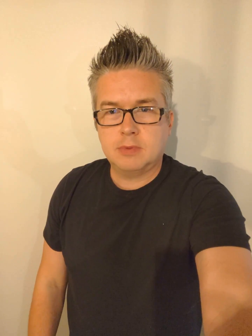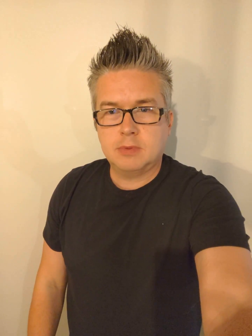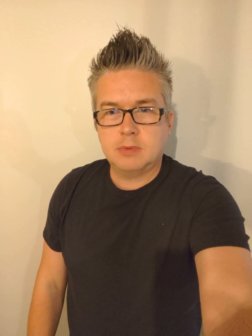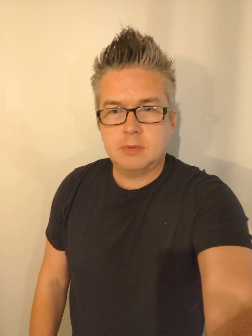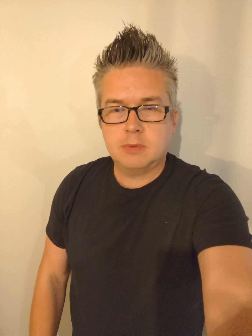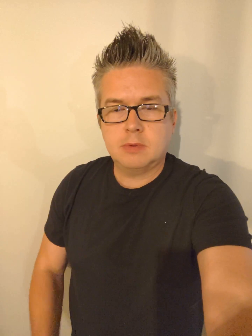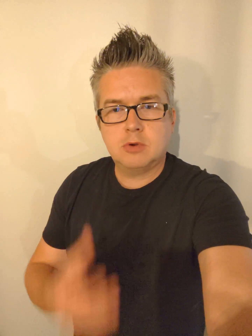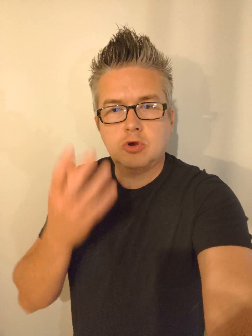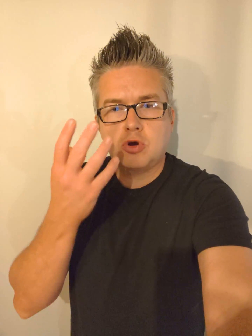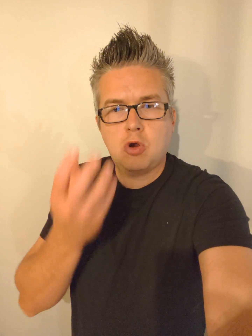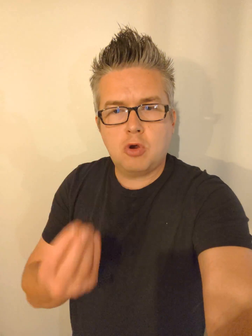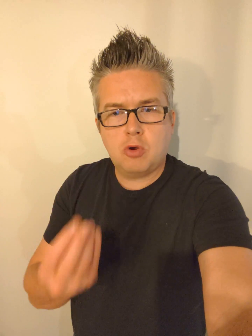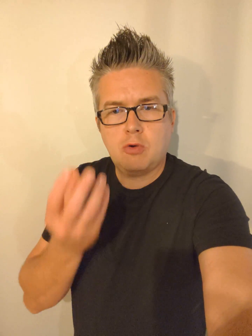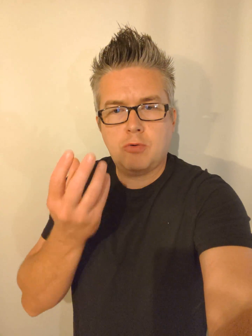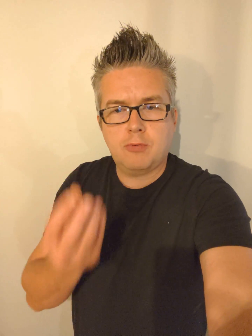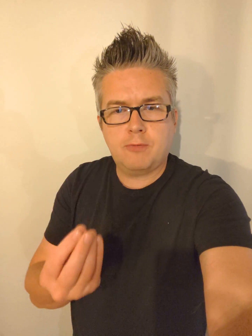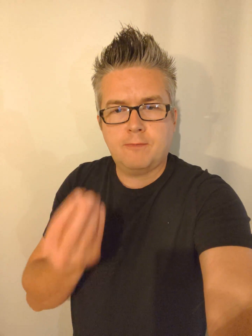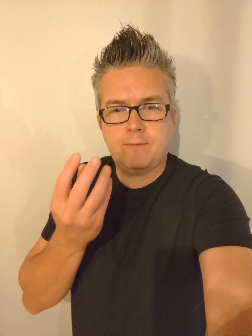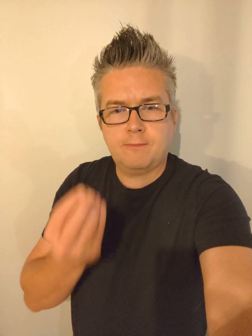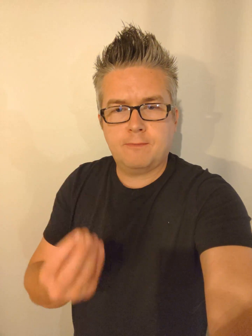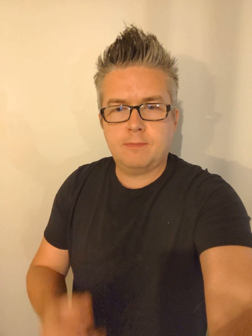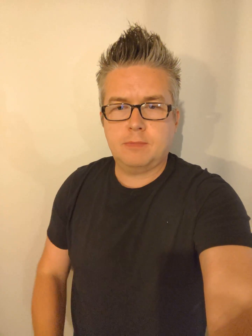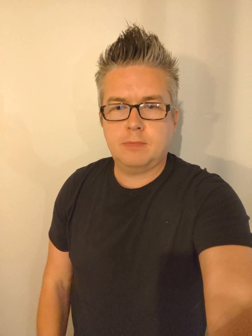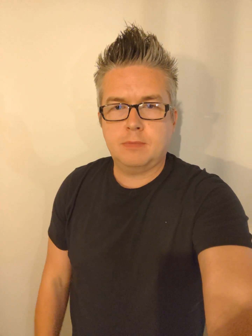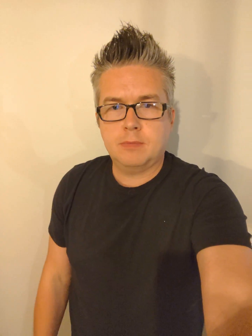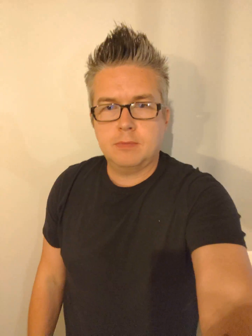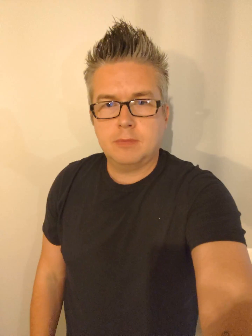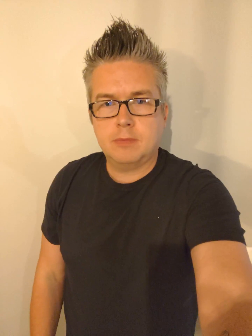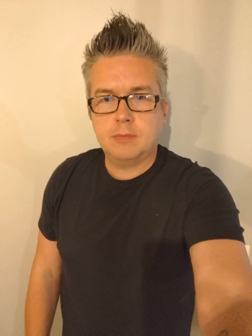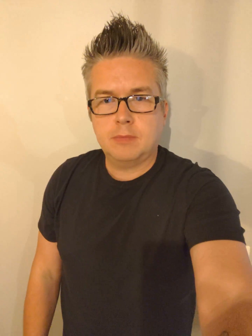gentle